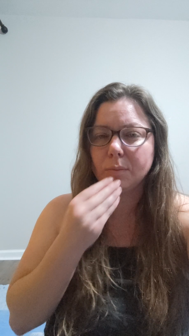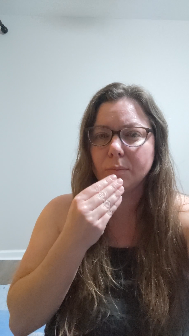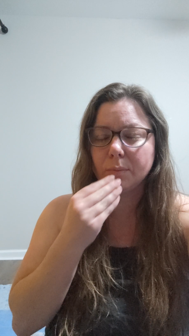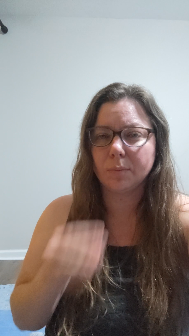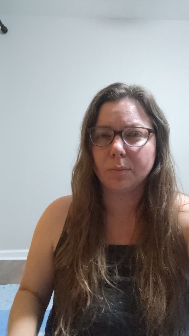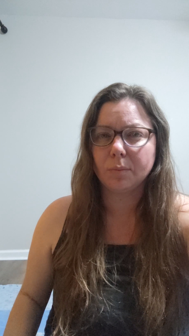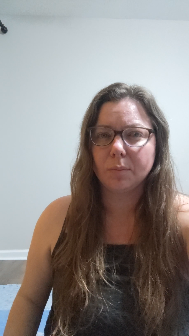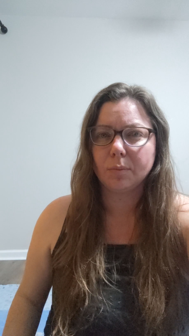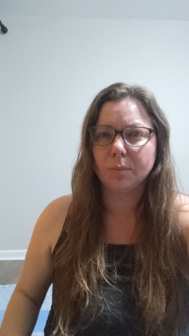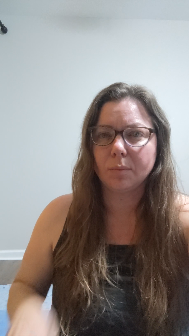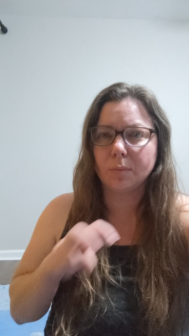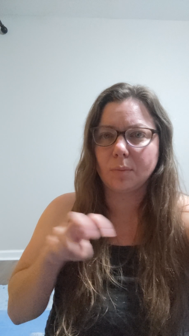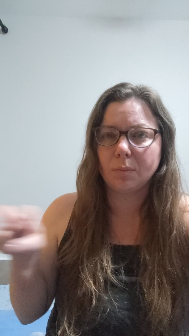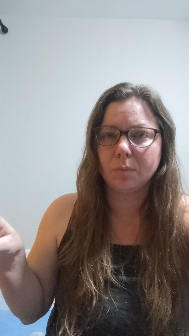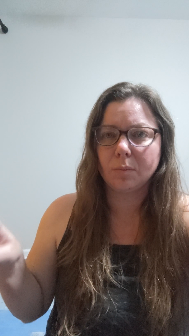couch